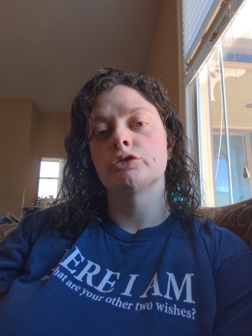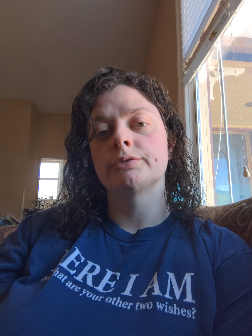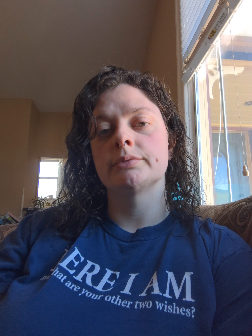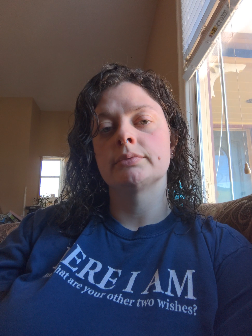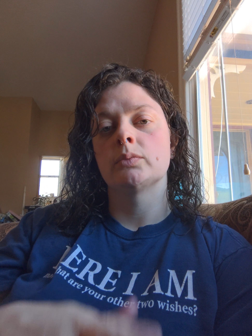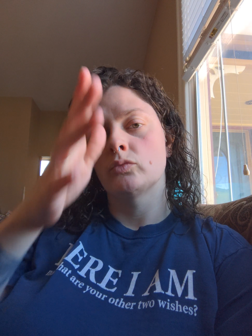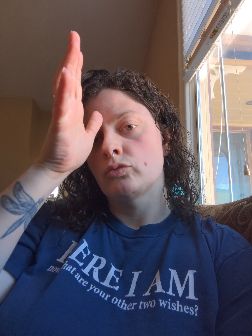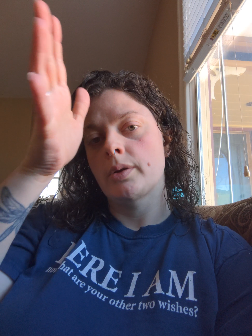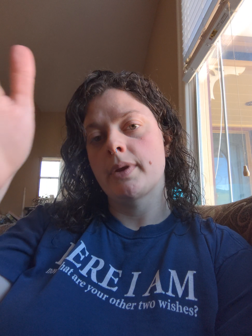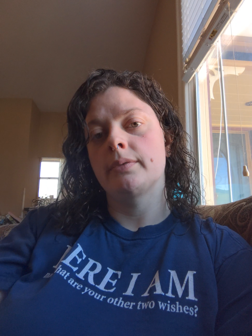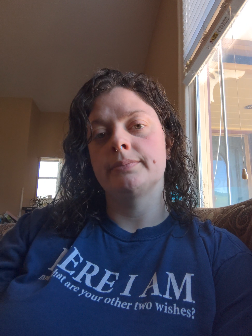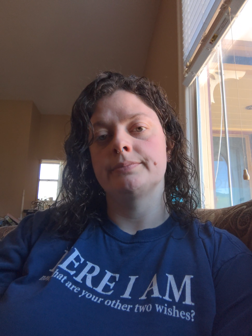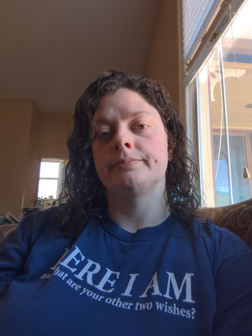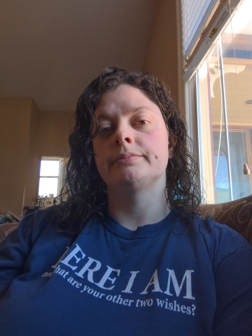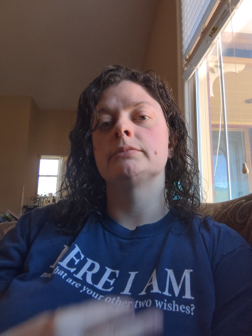grandpa